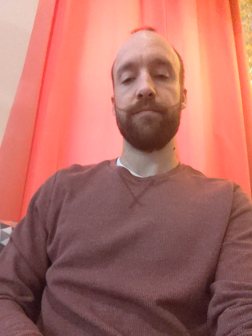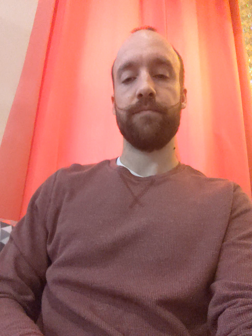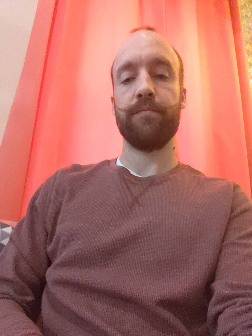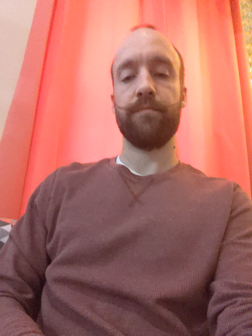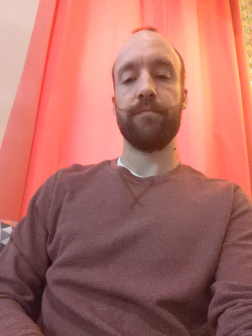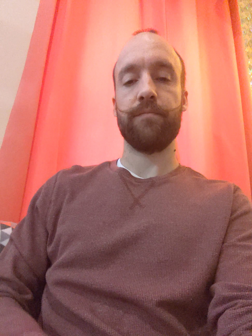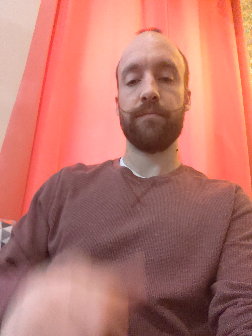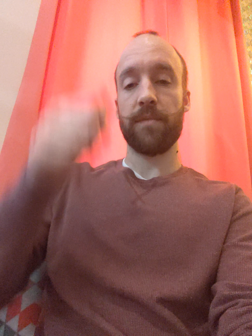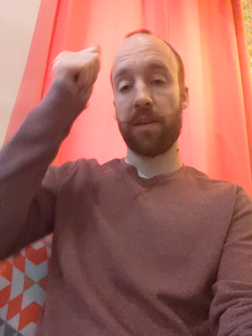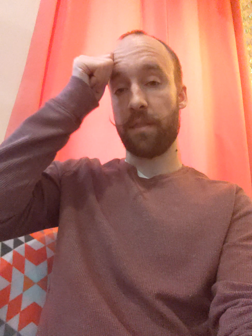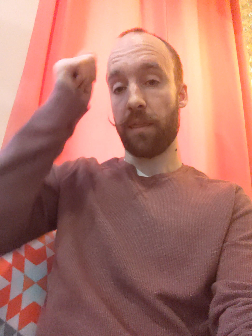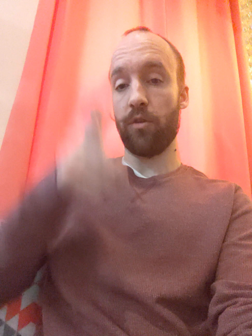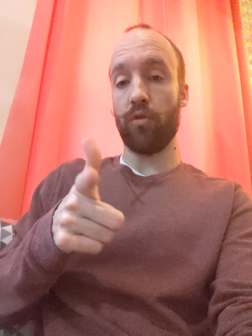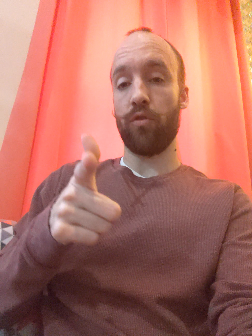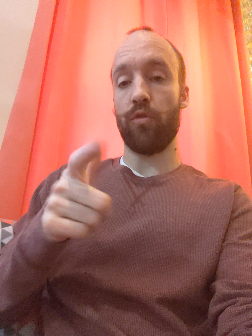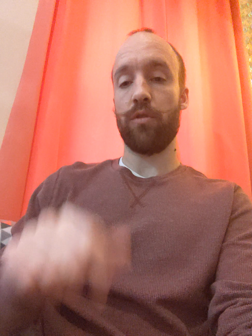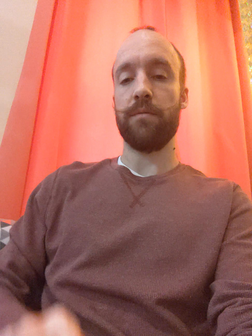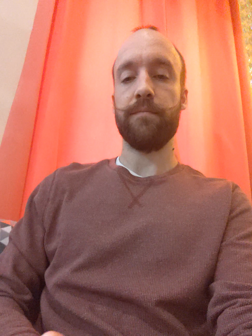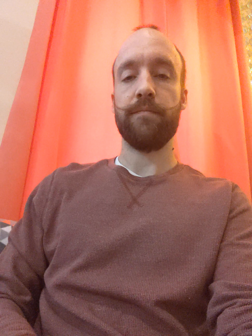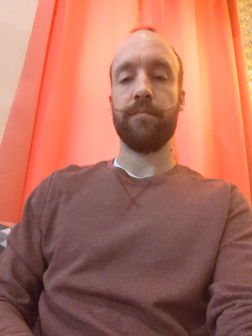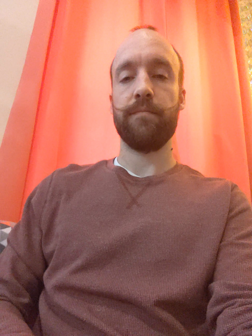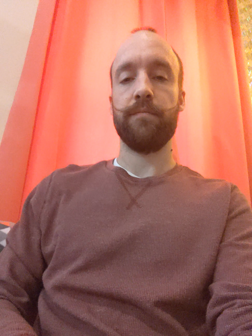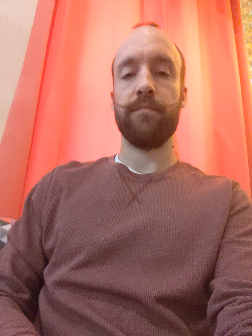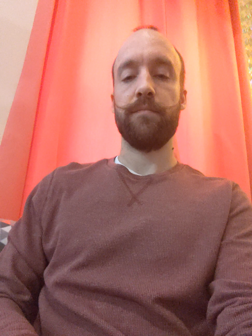brother